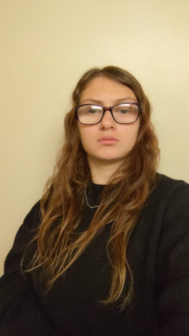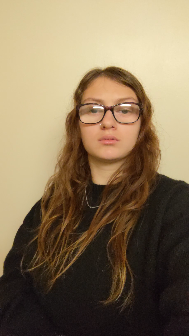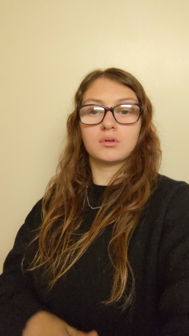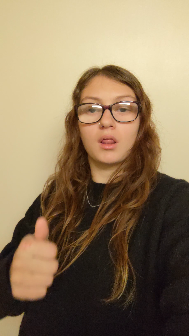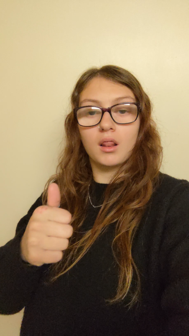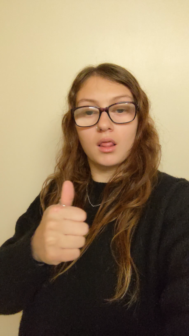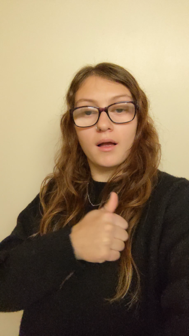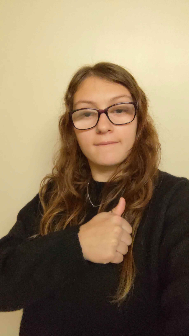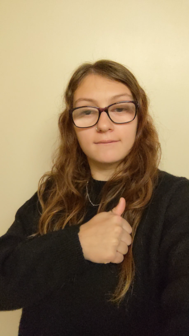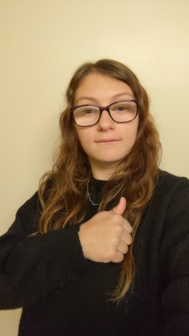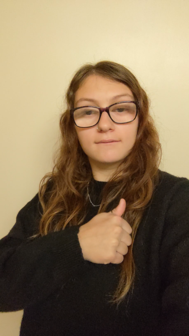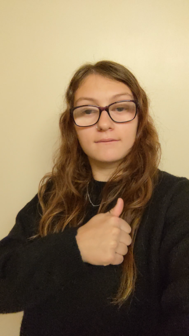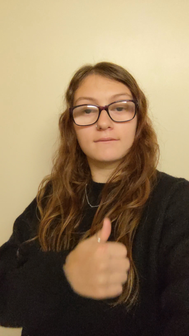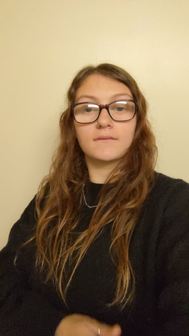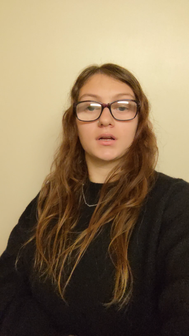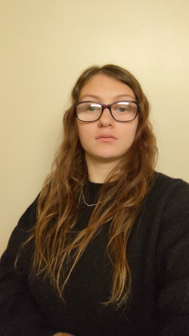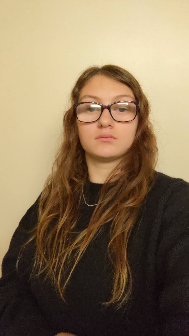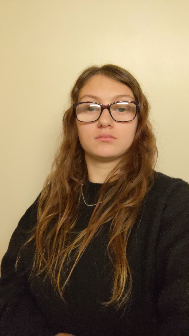love